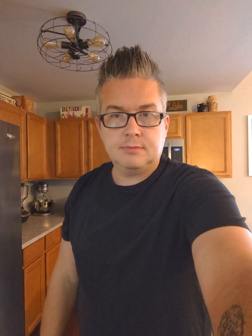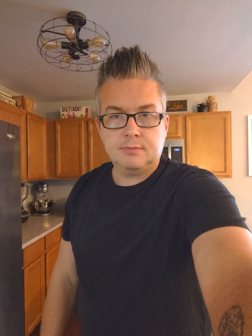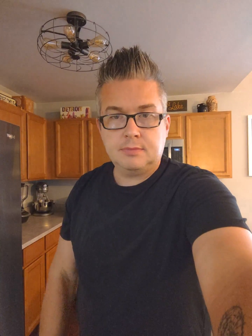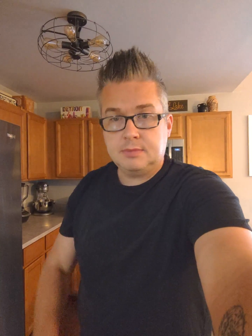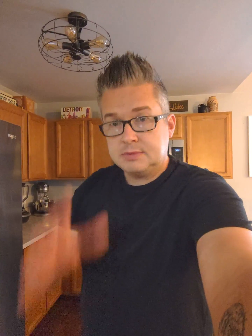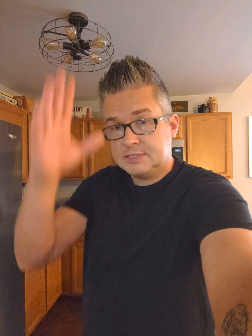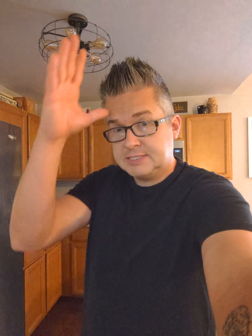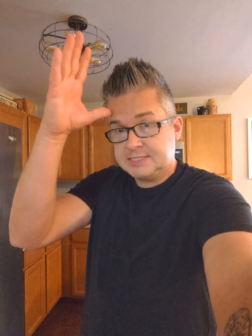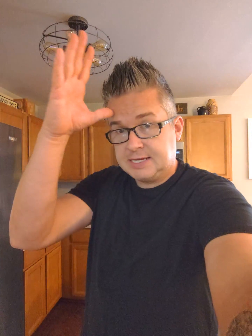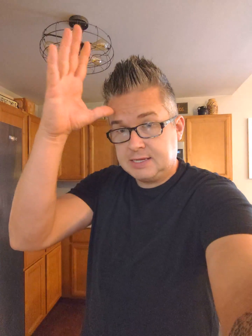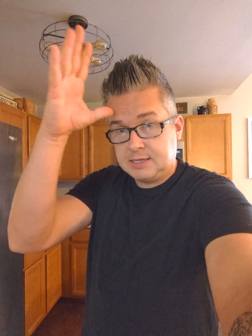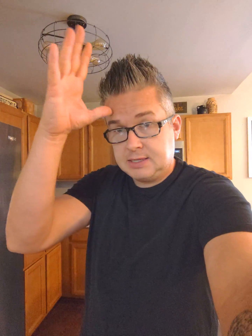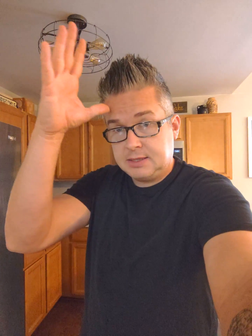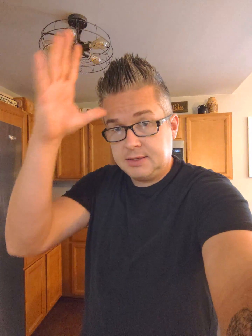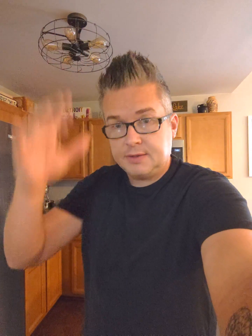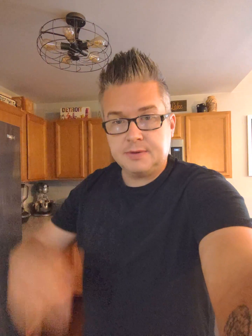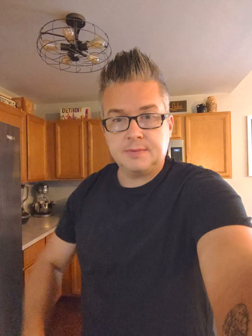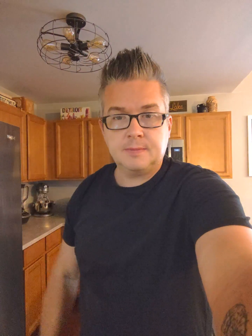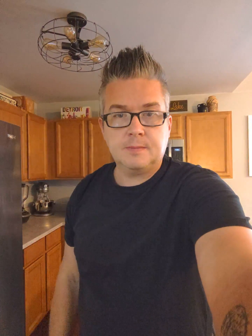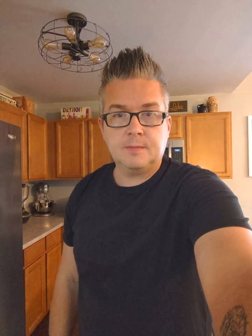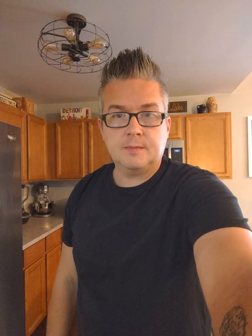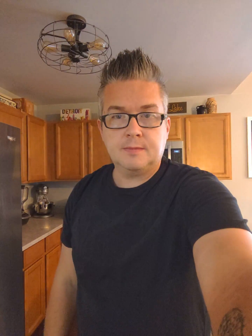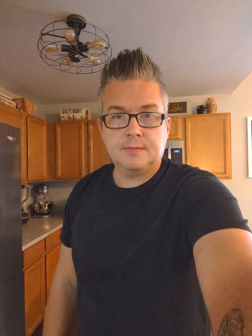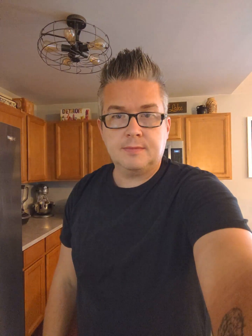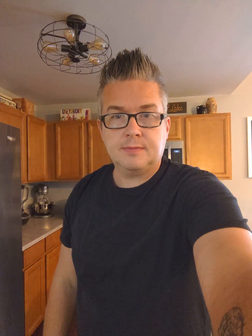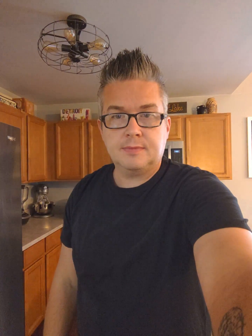daddy